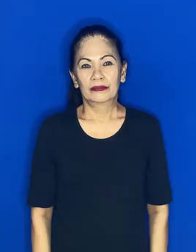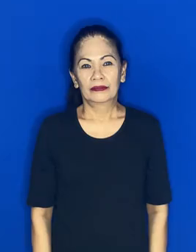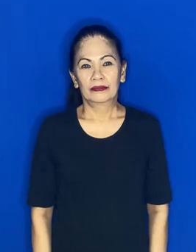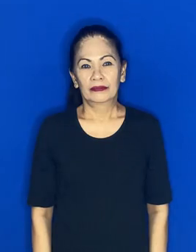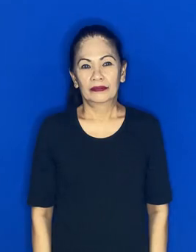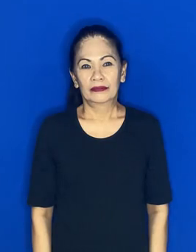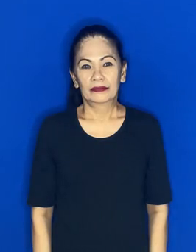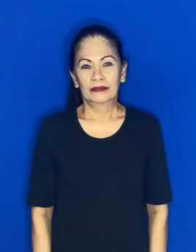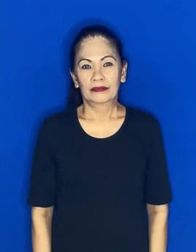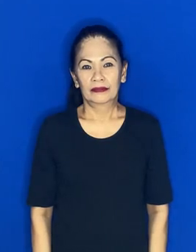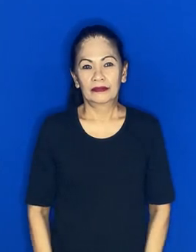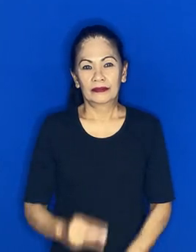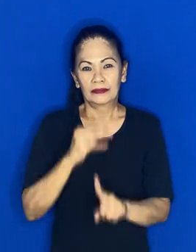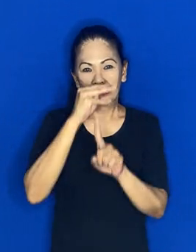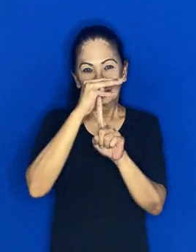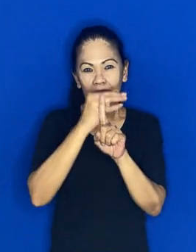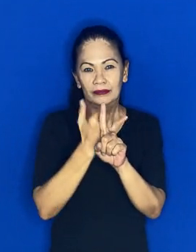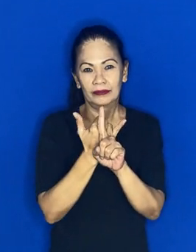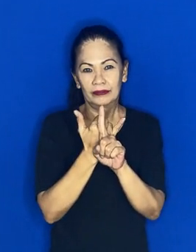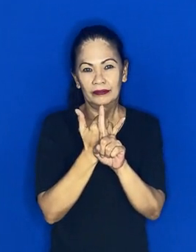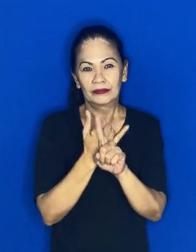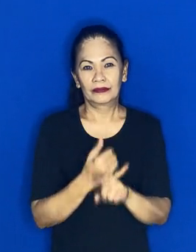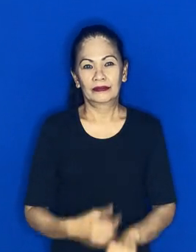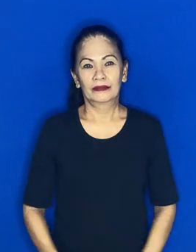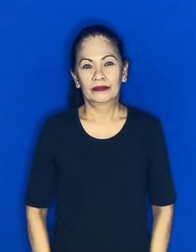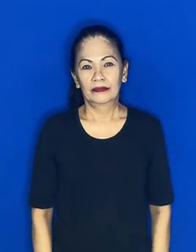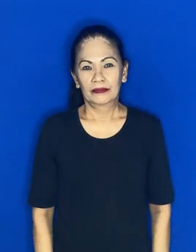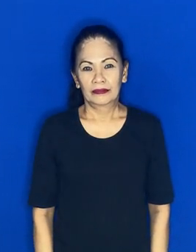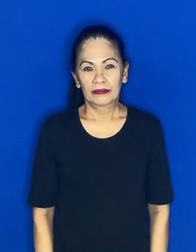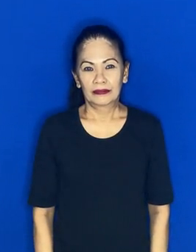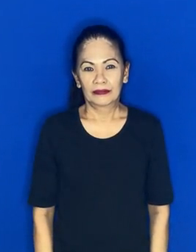may